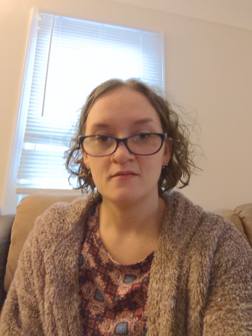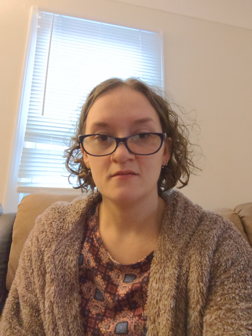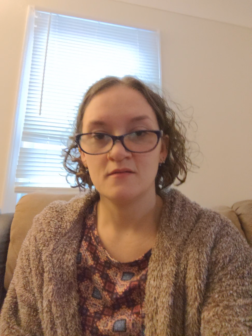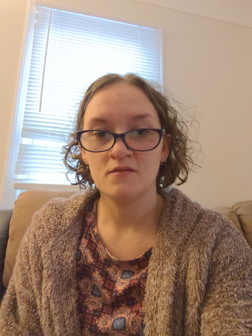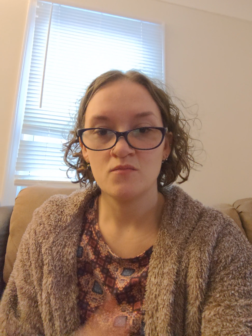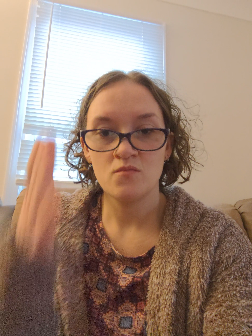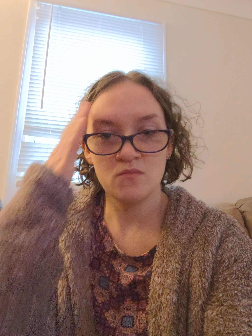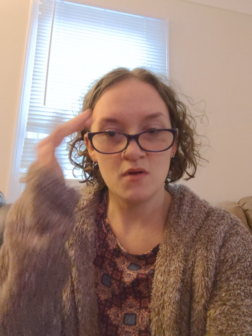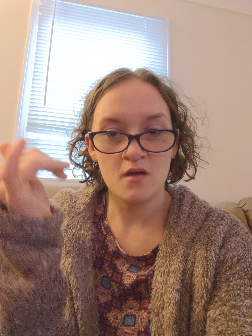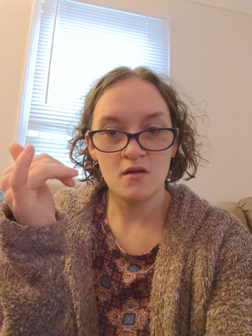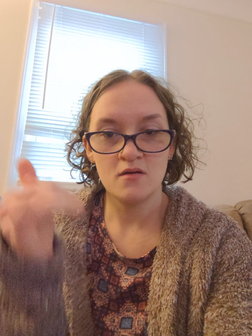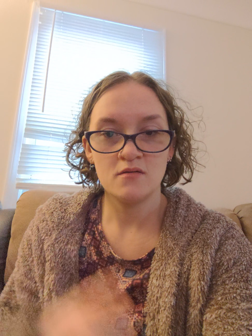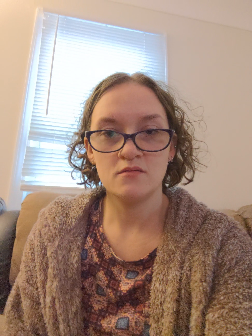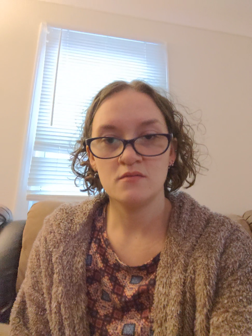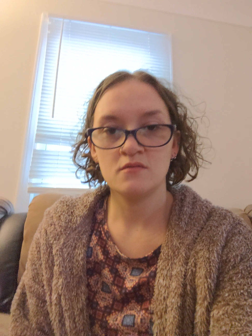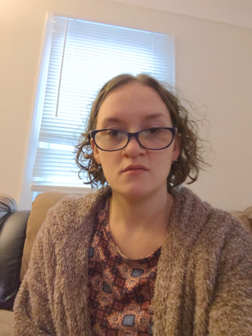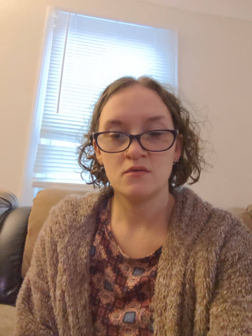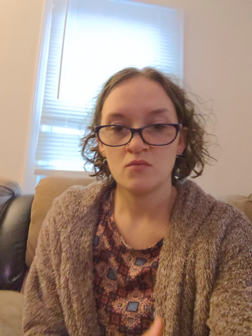why